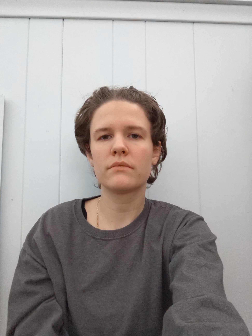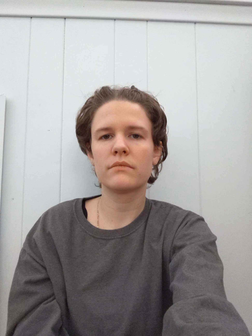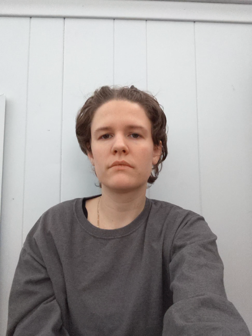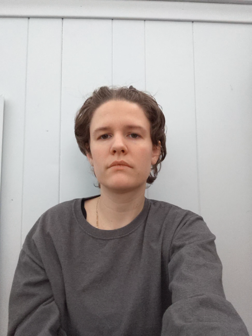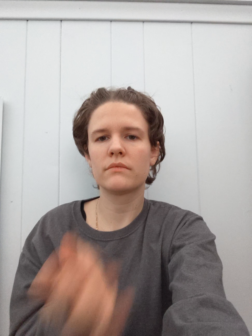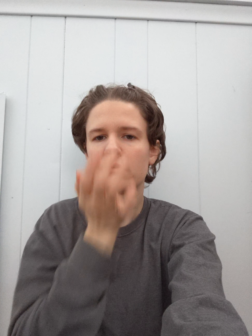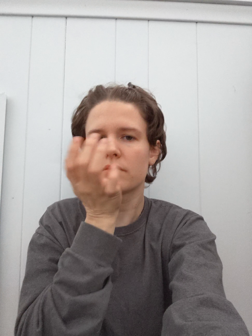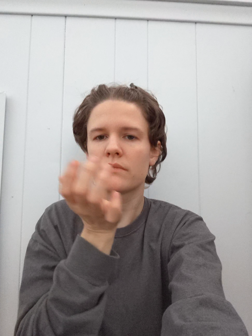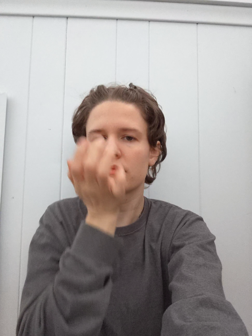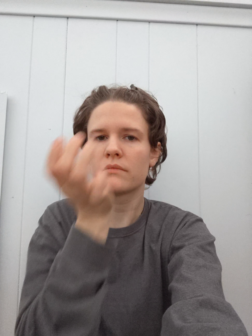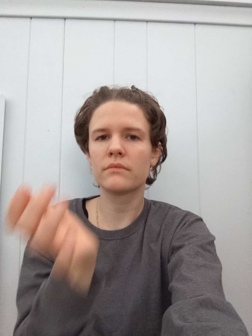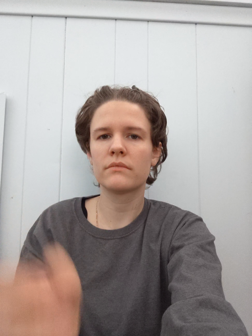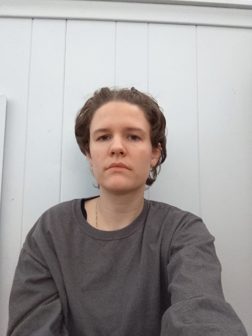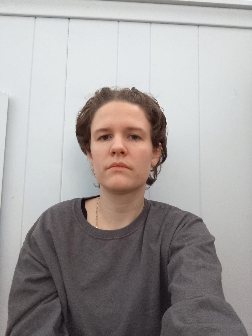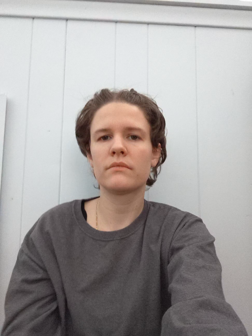grass